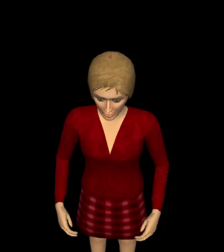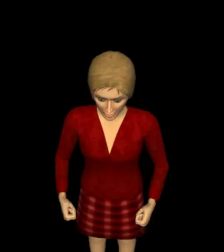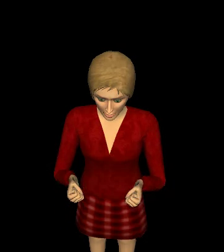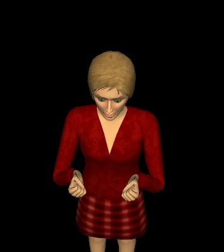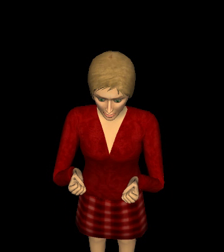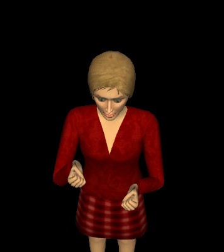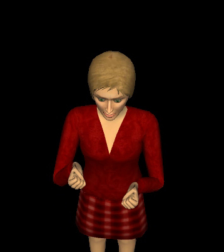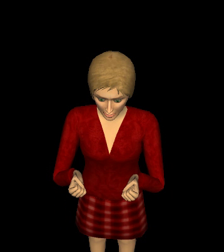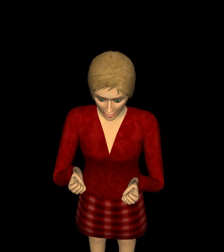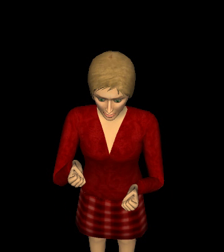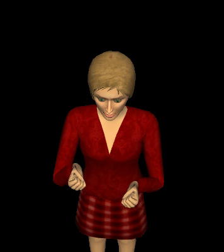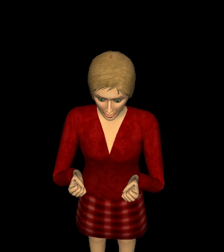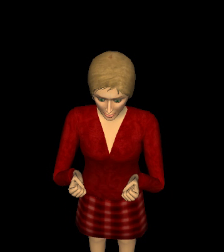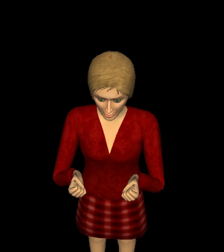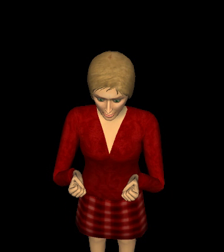قيادة